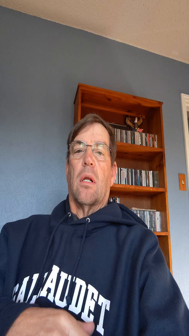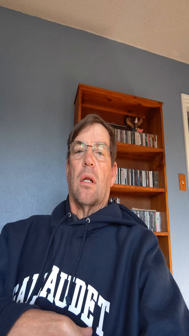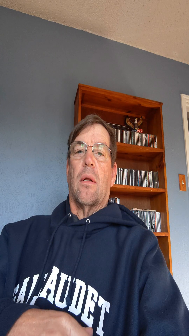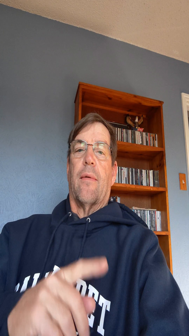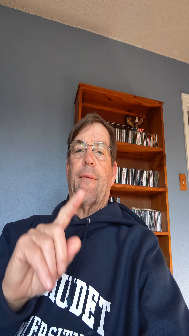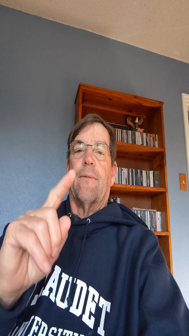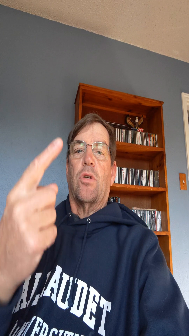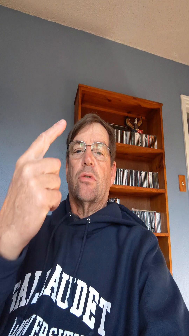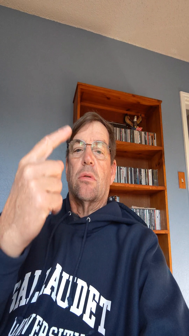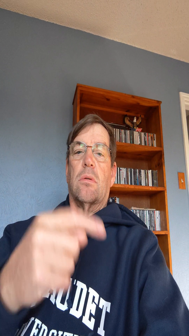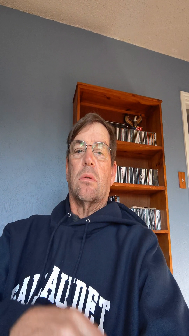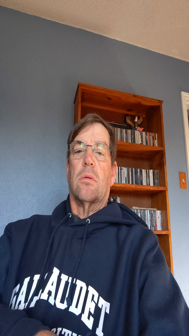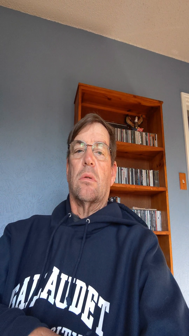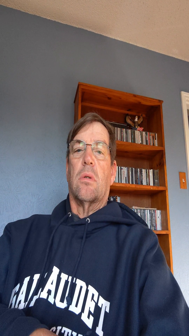first